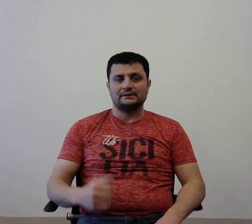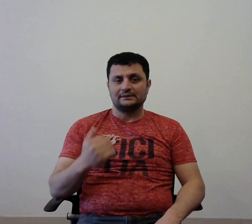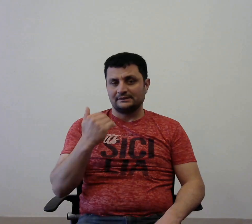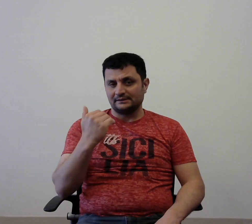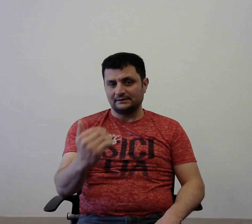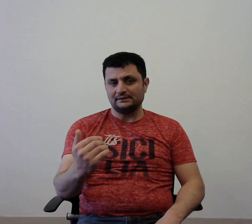siz